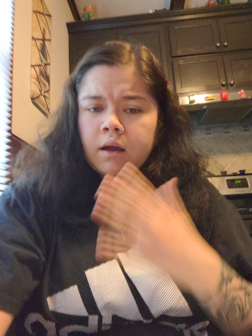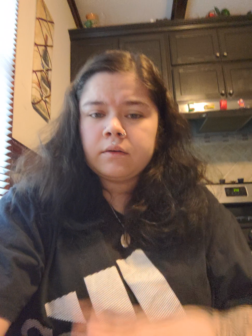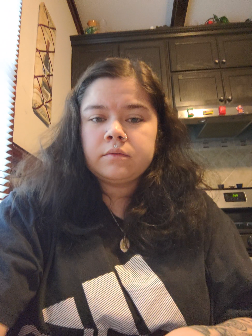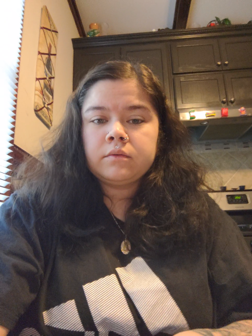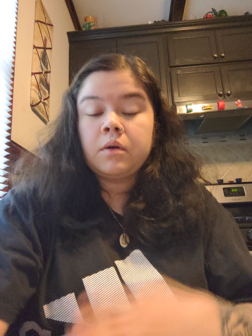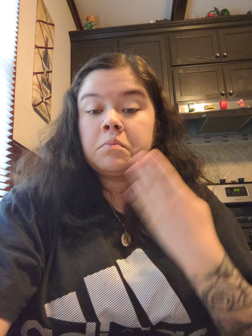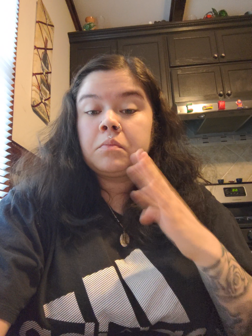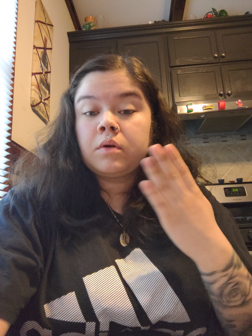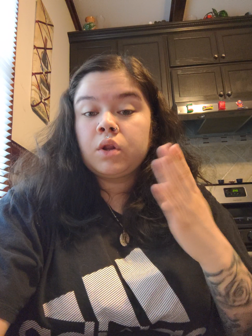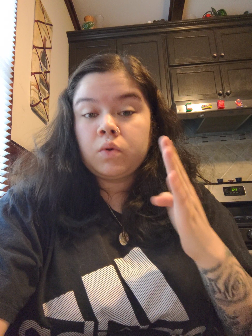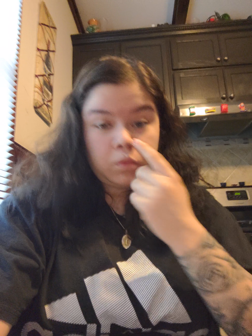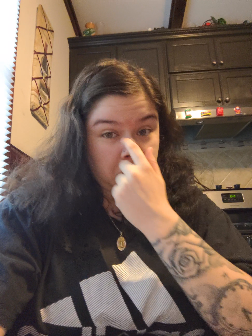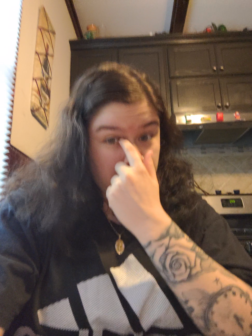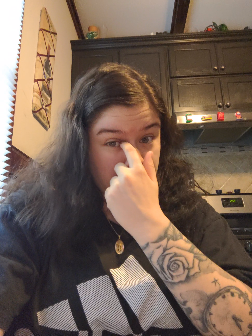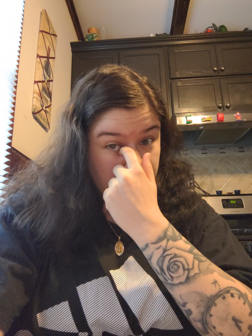blue